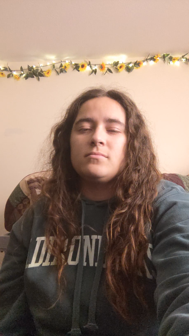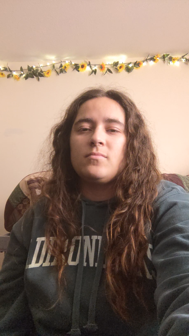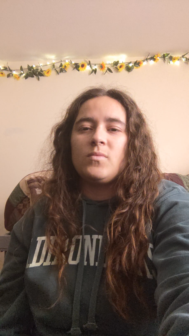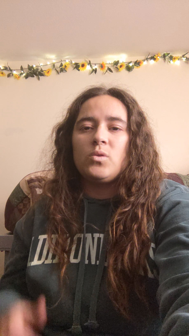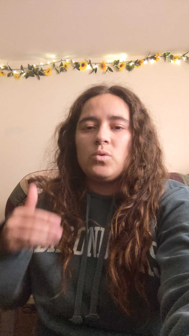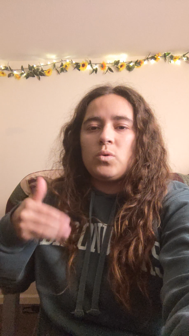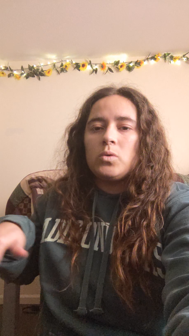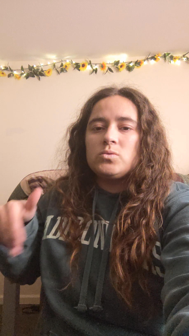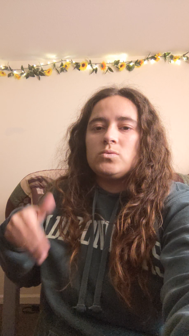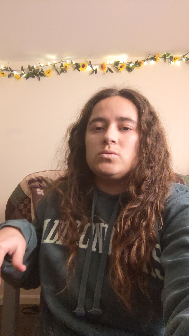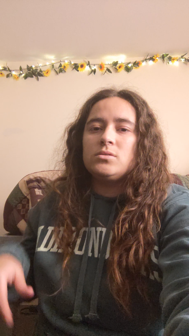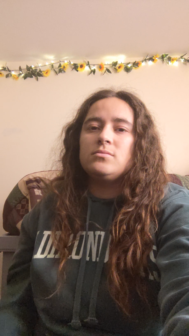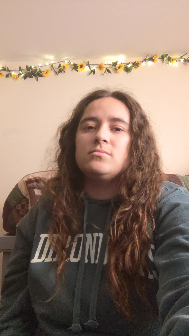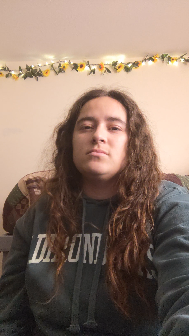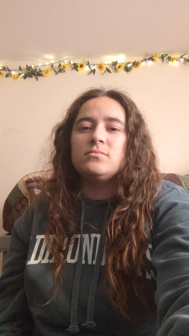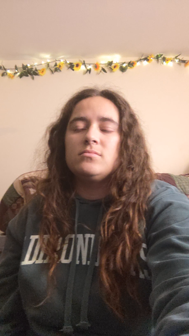shorts